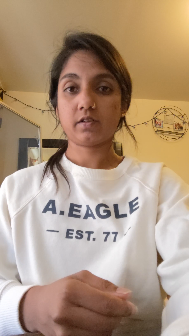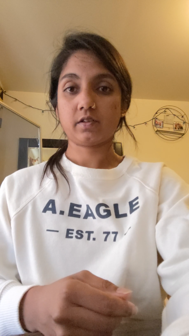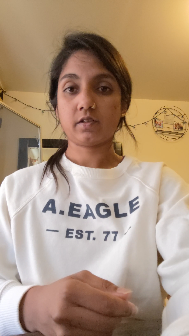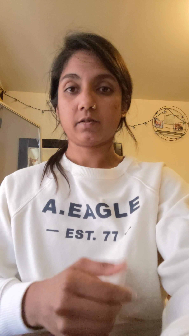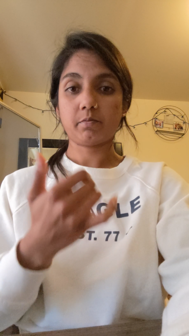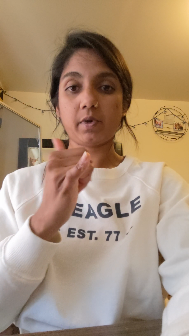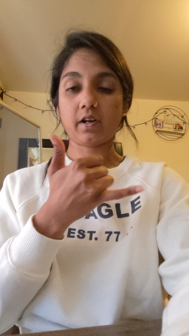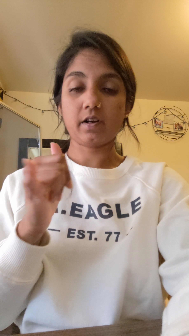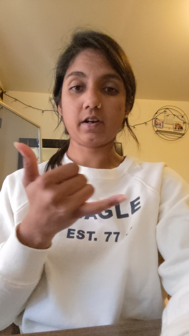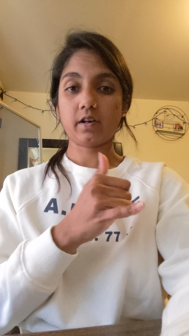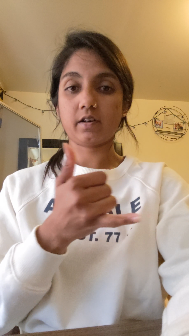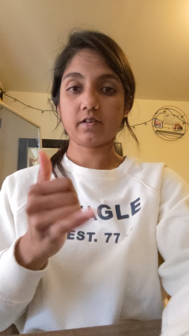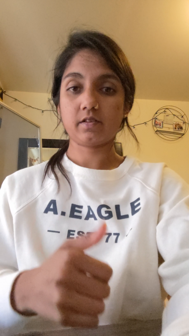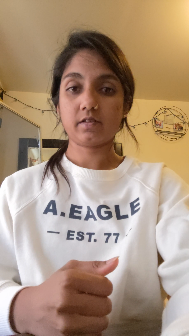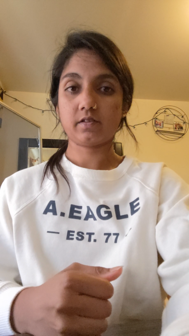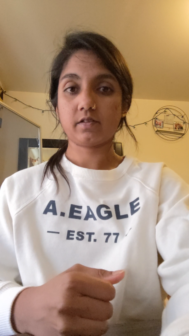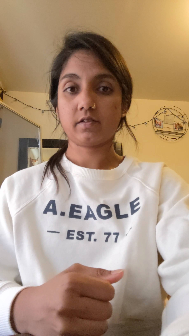play